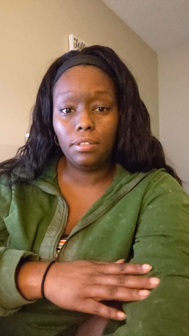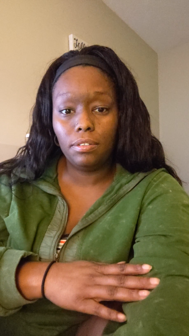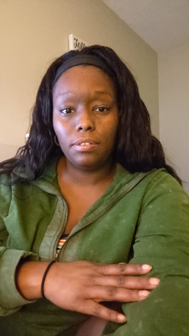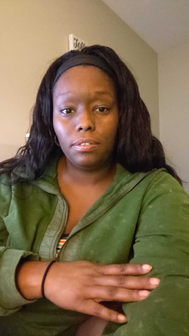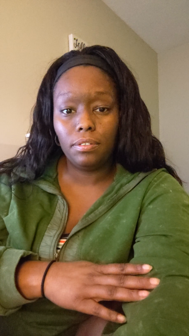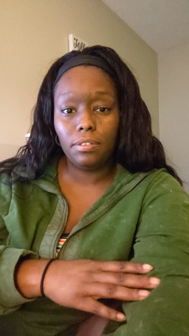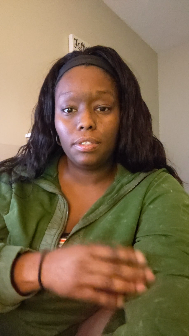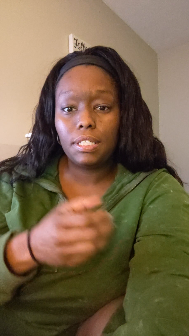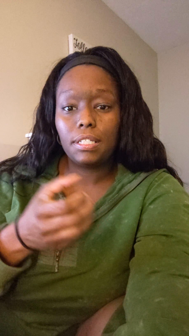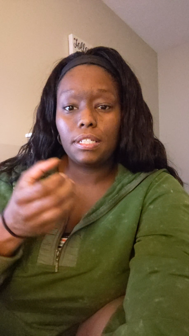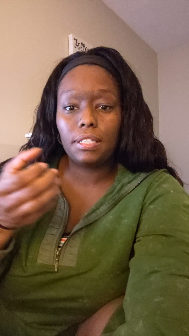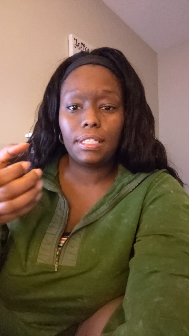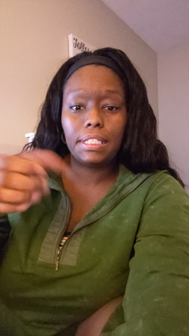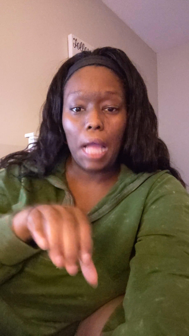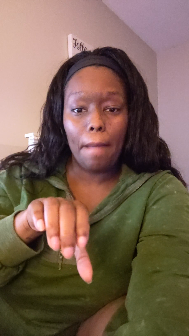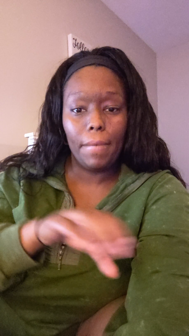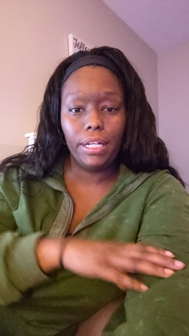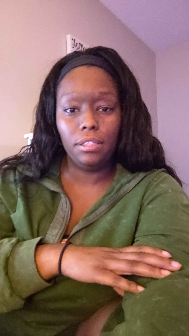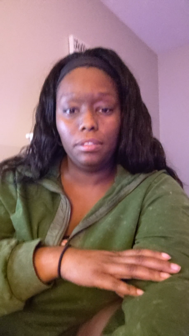dump